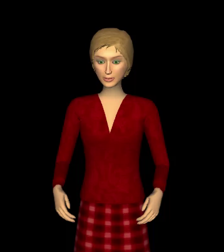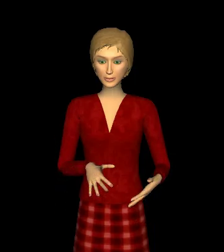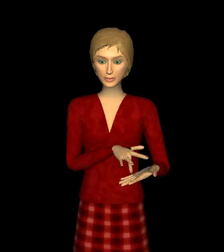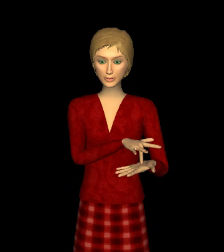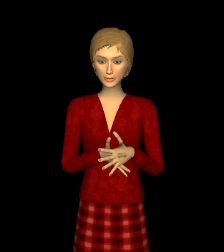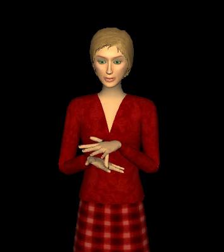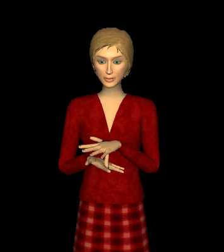كل شيء